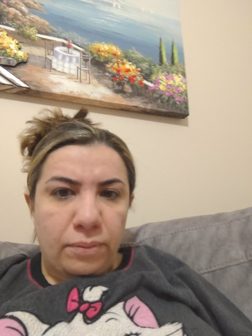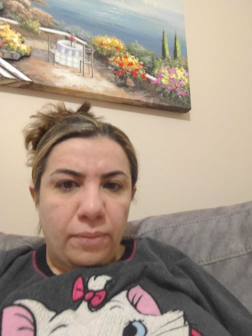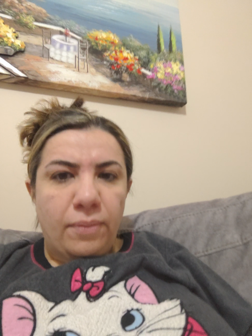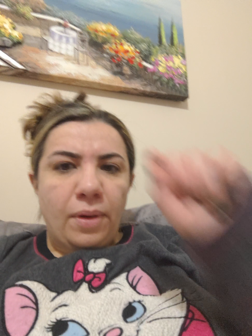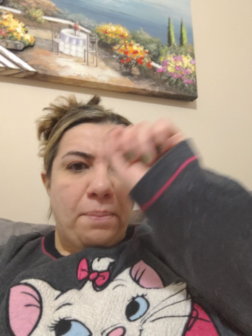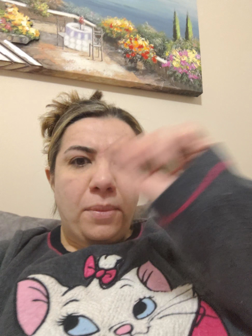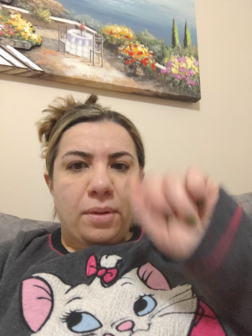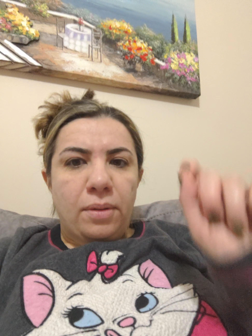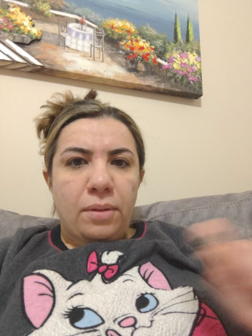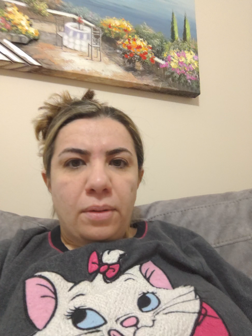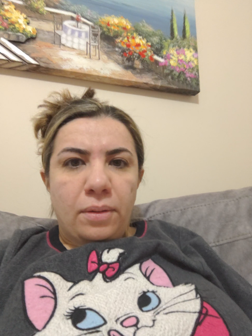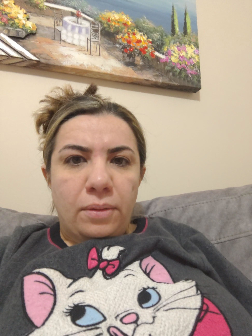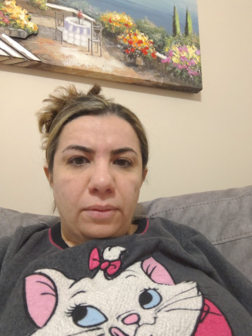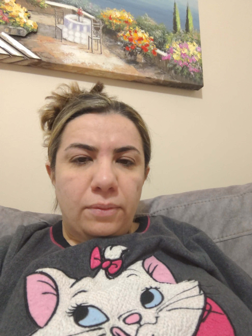pen